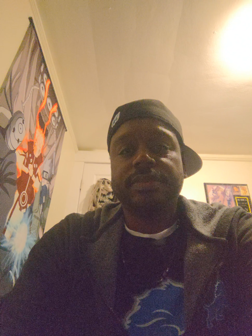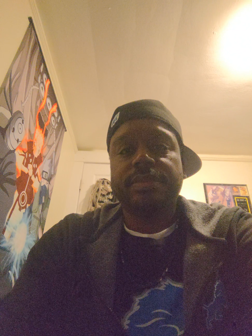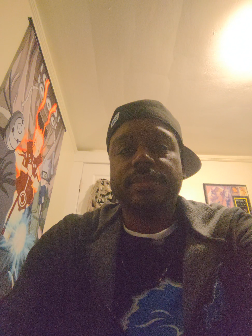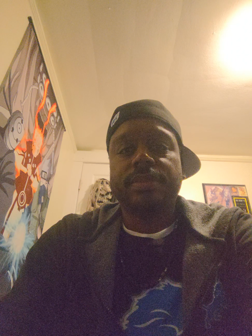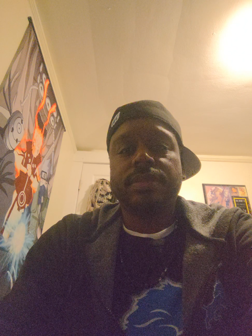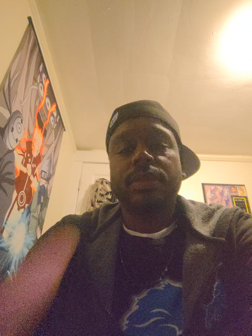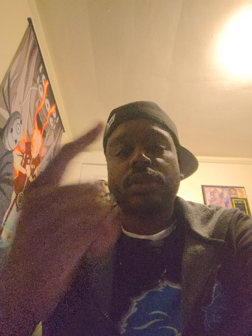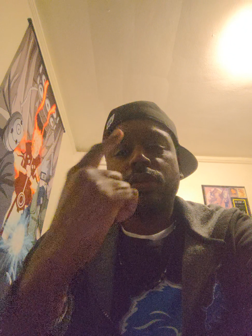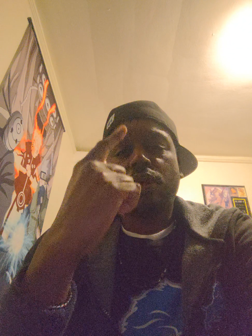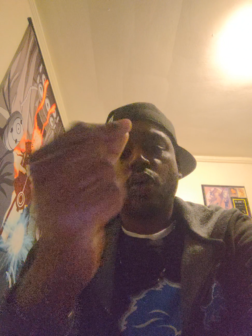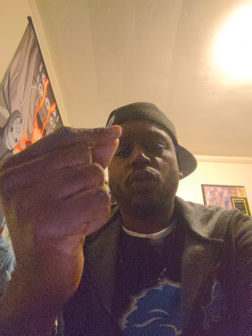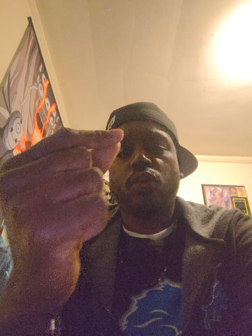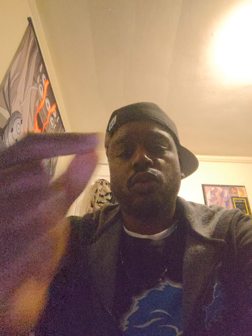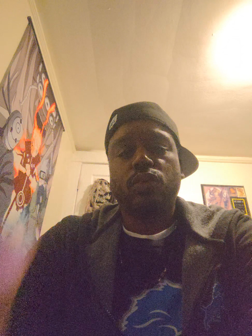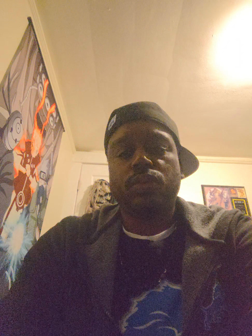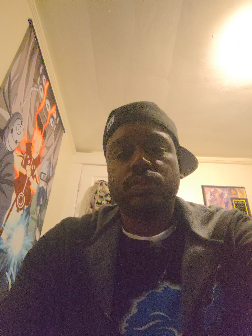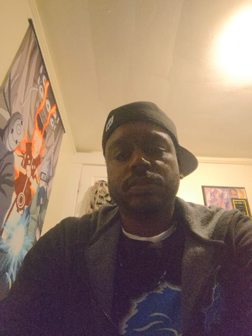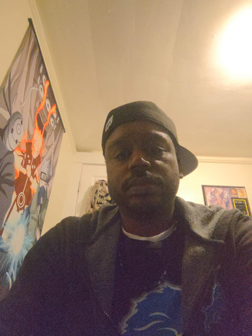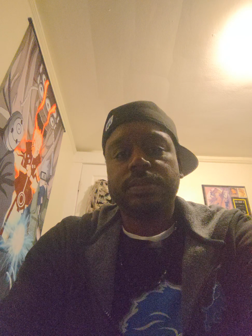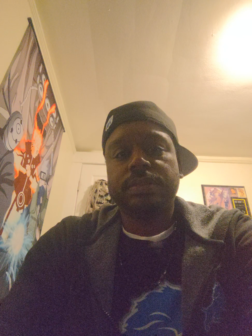go